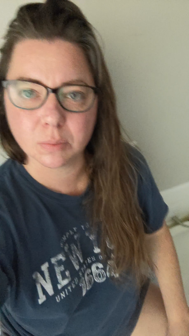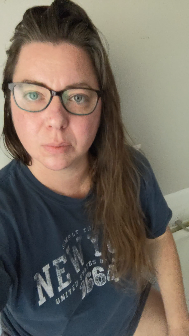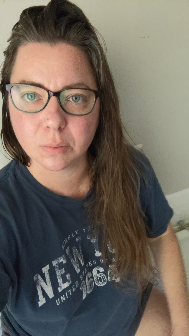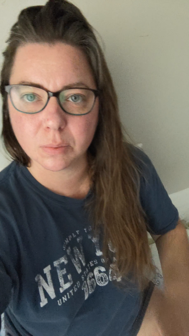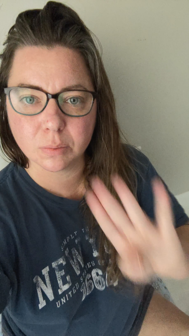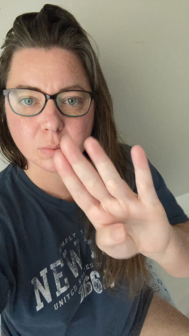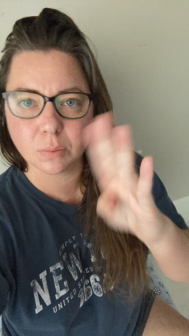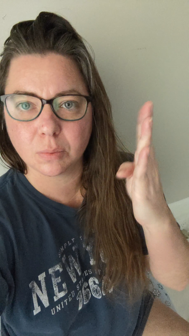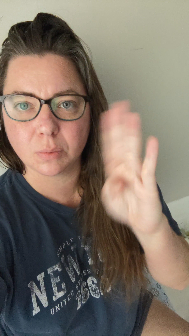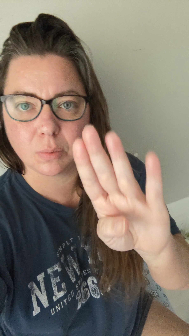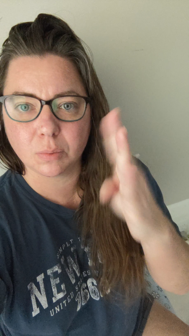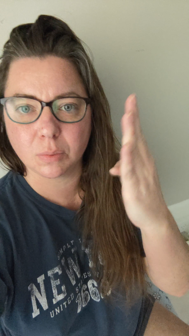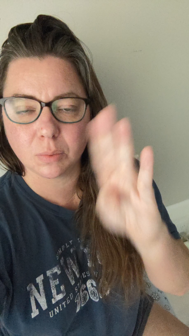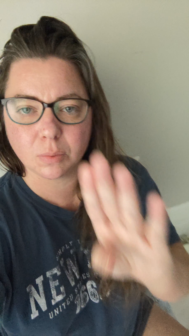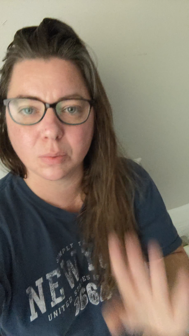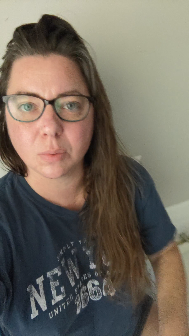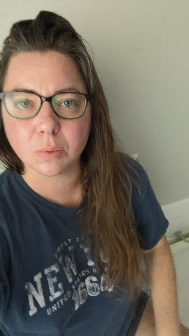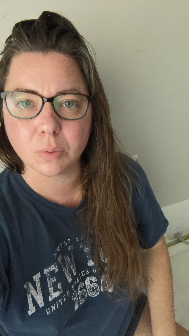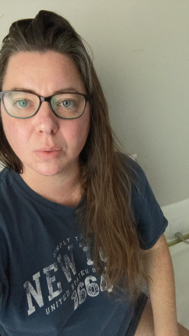door